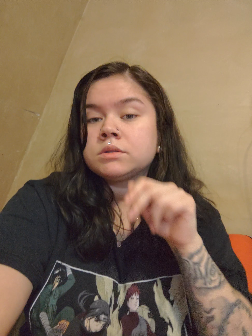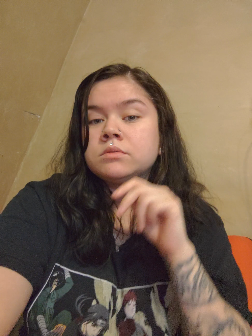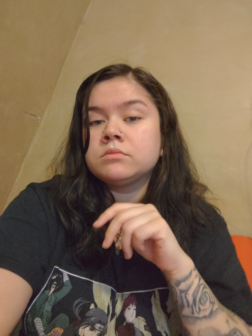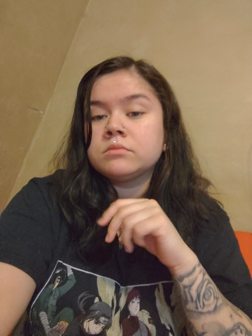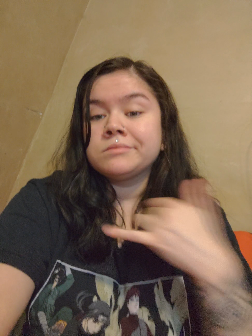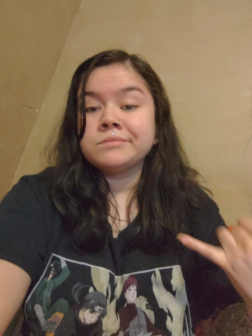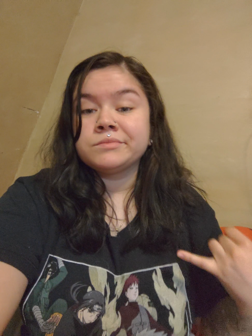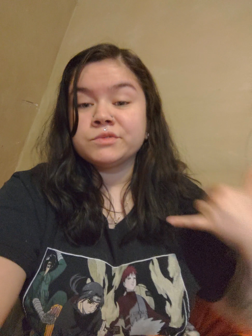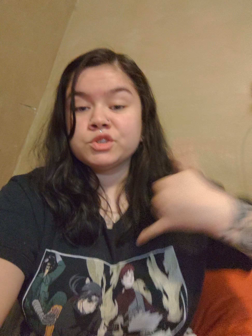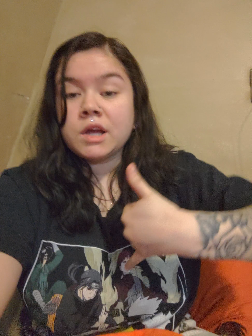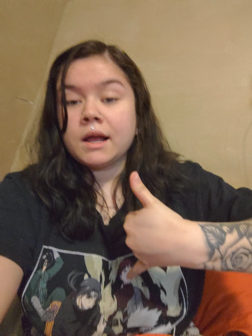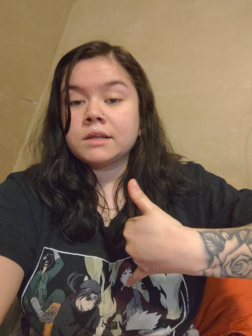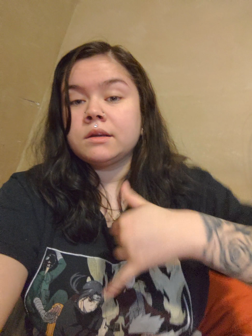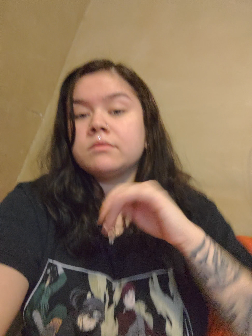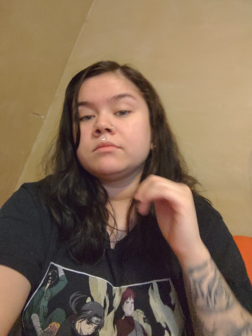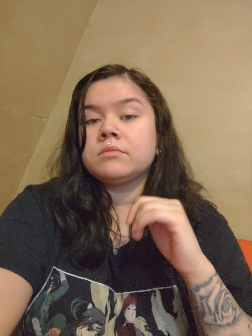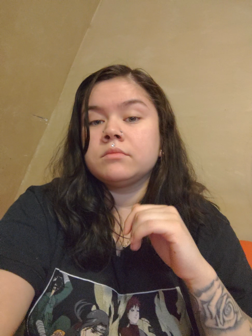jacket